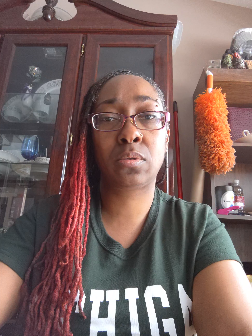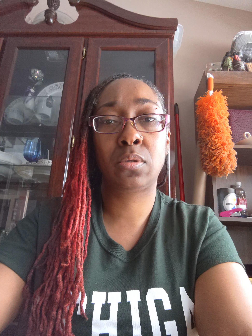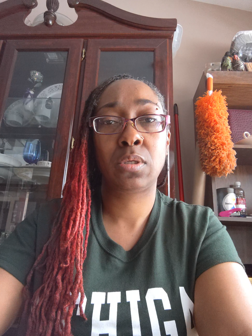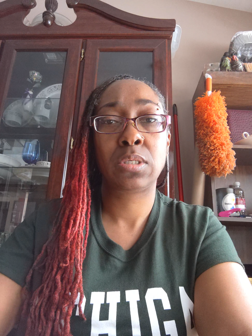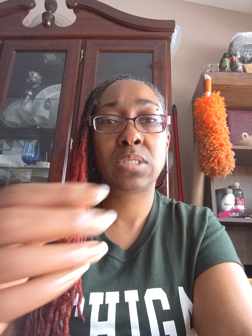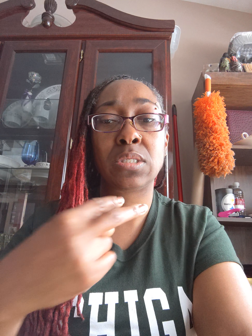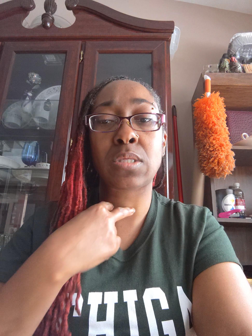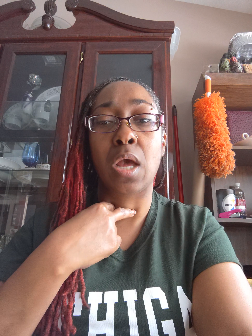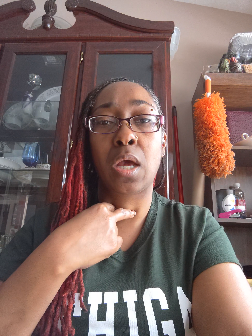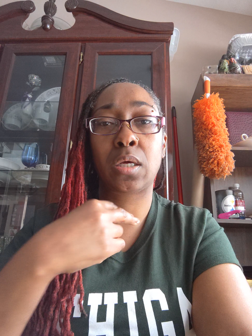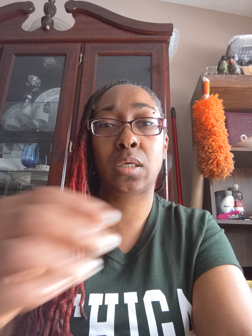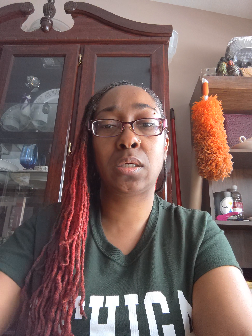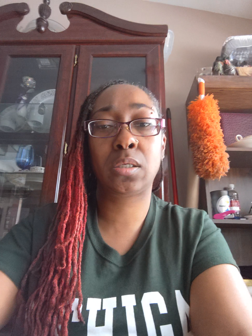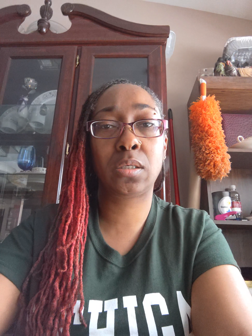stuck